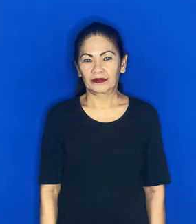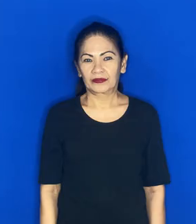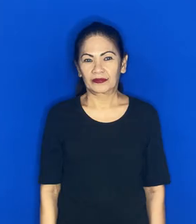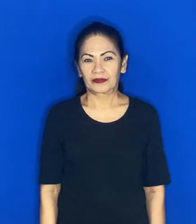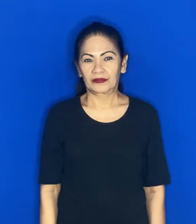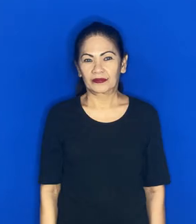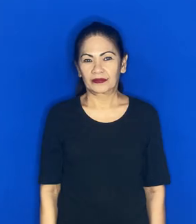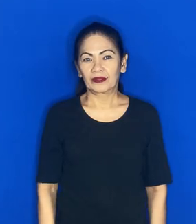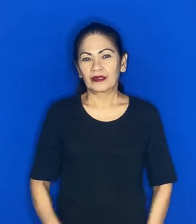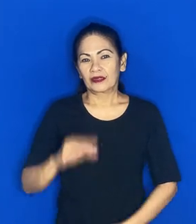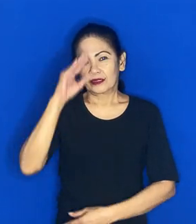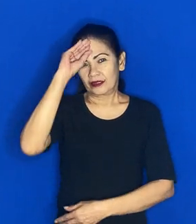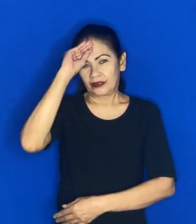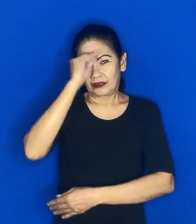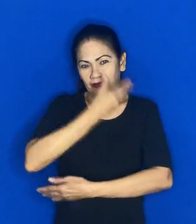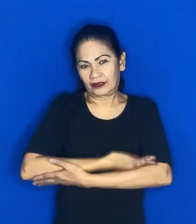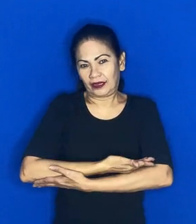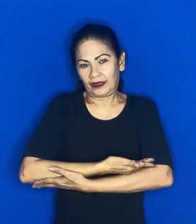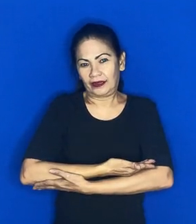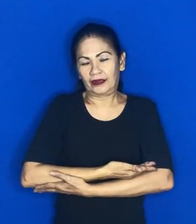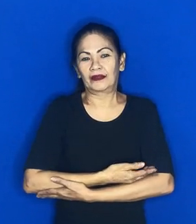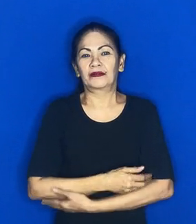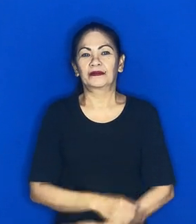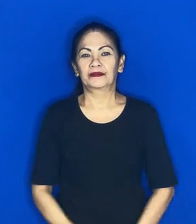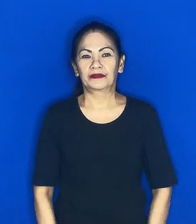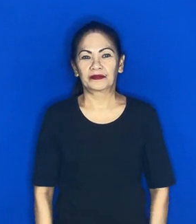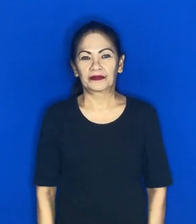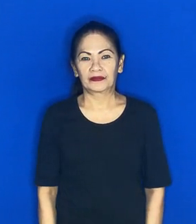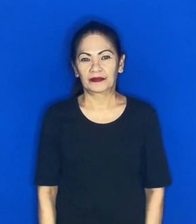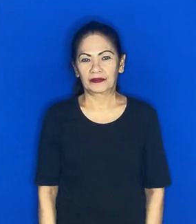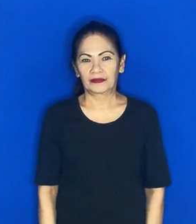son